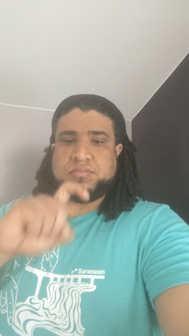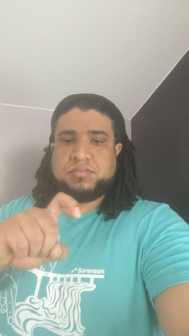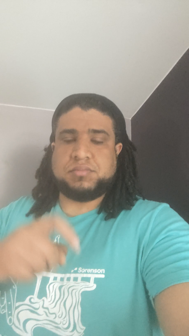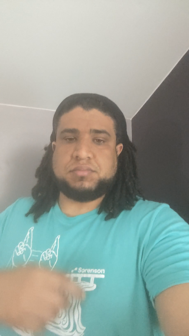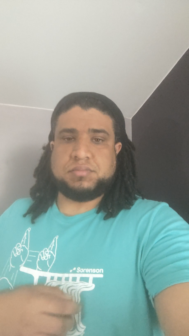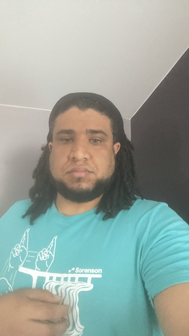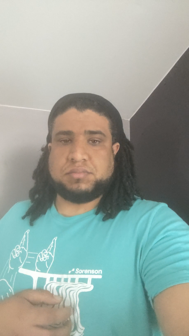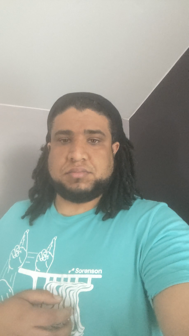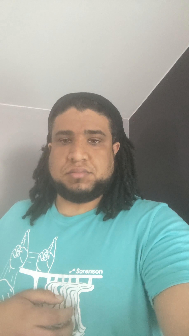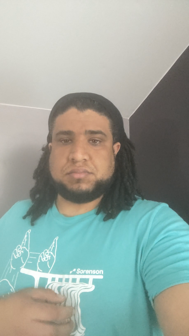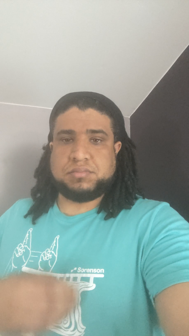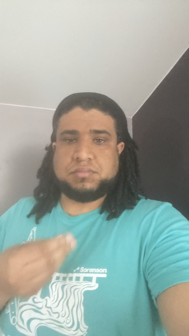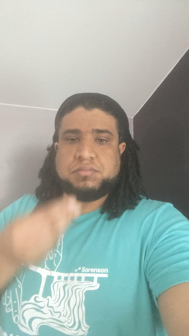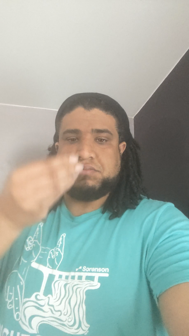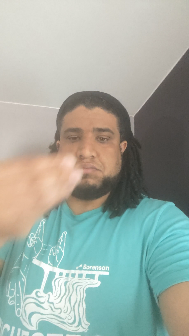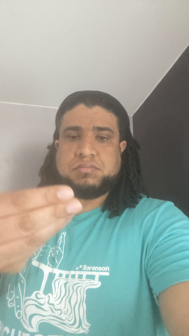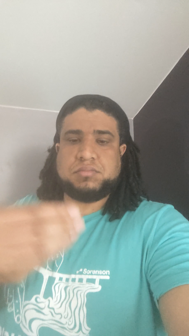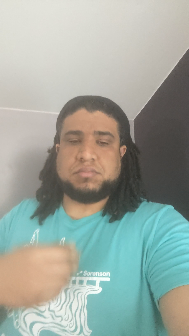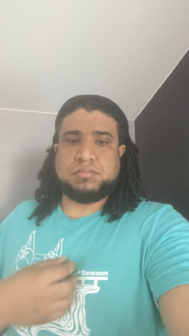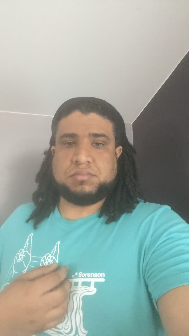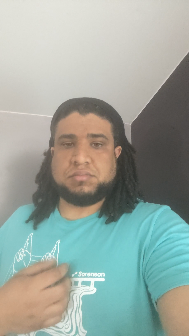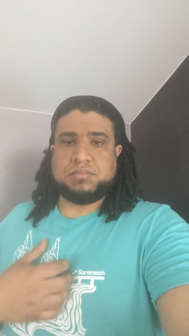buy